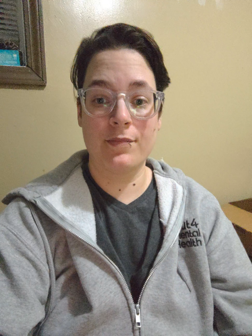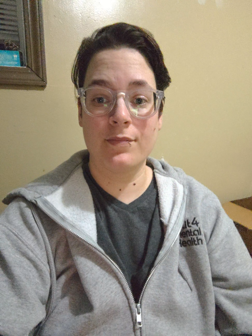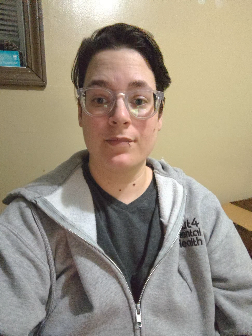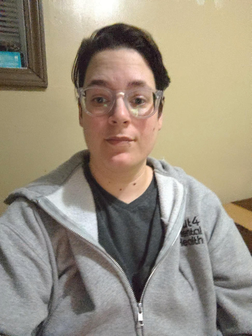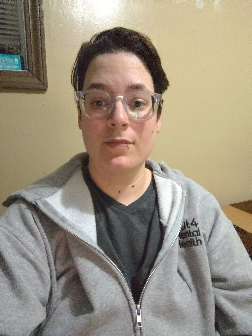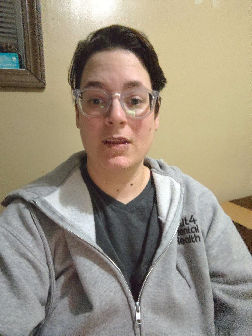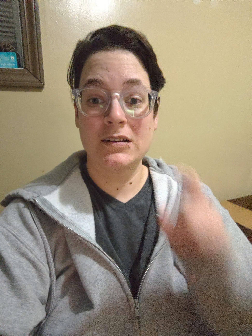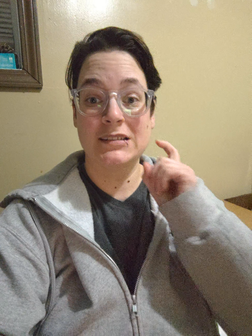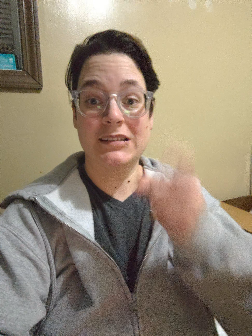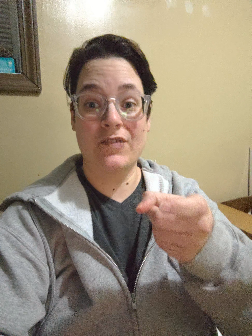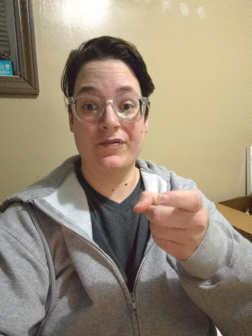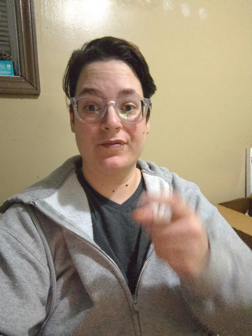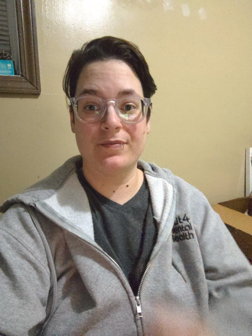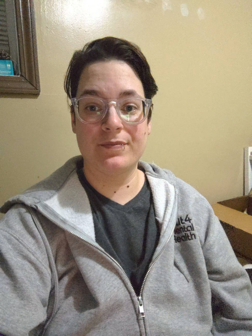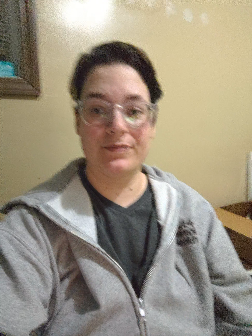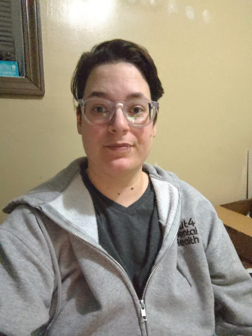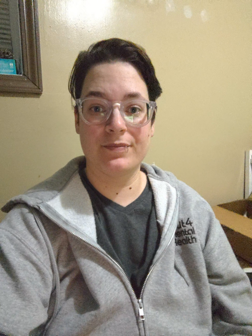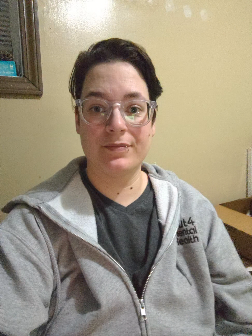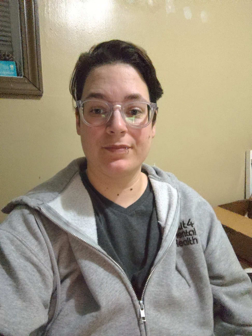gift